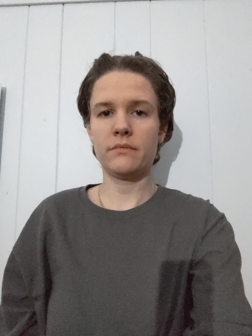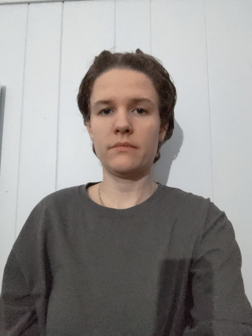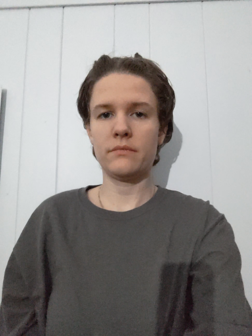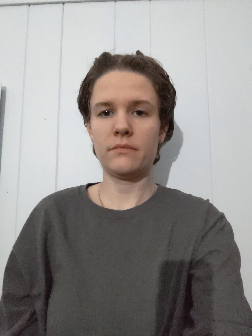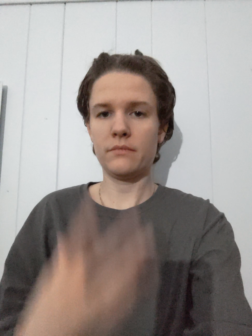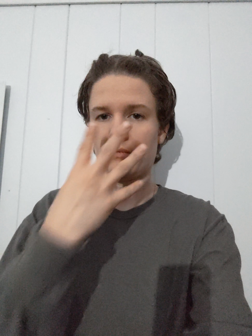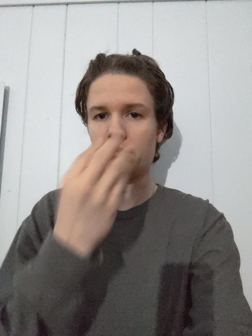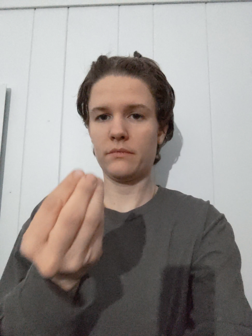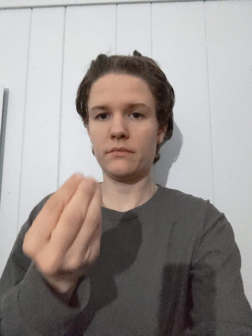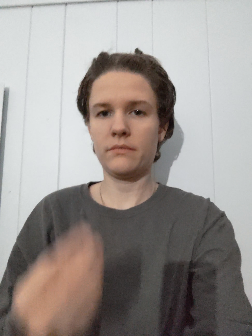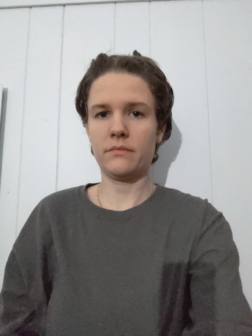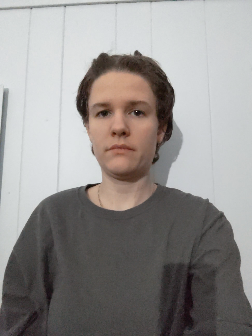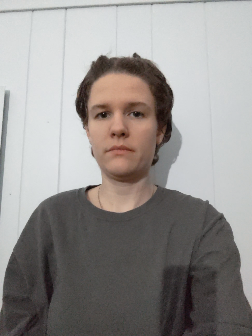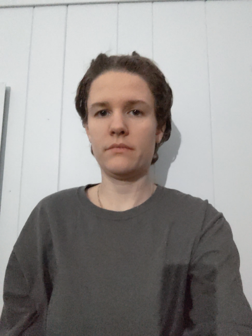wolf